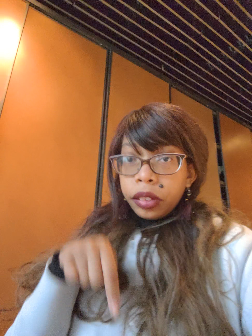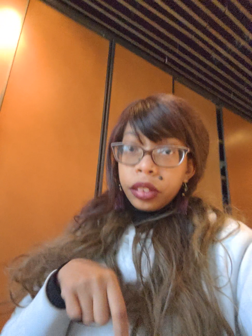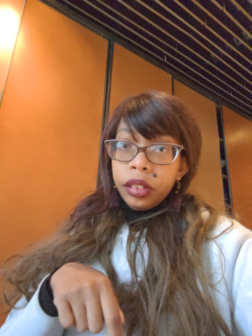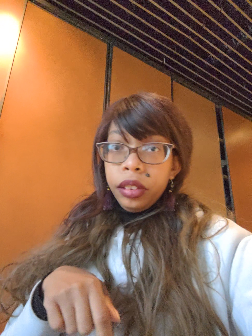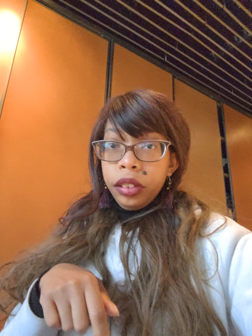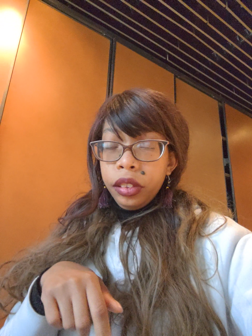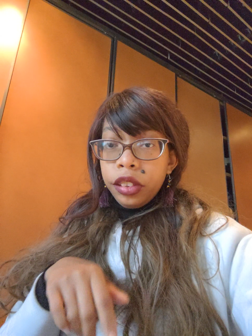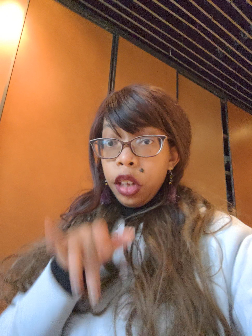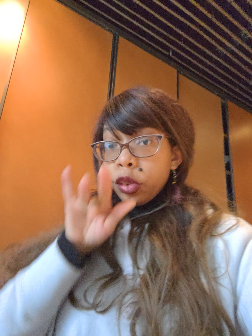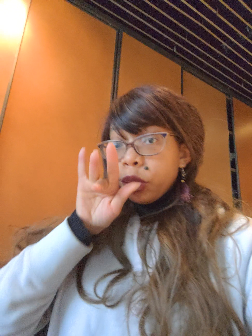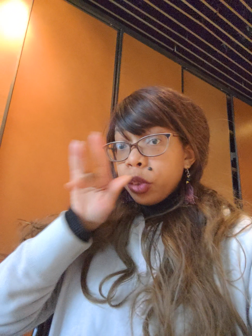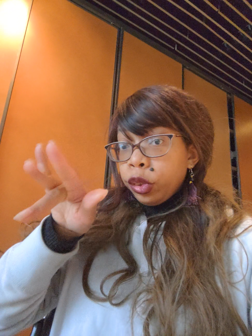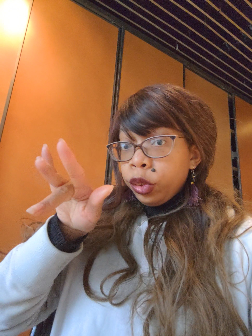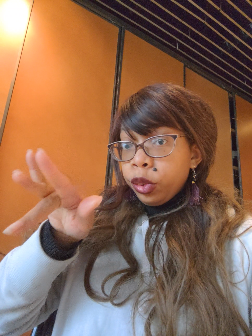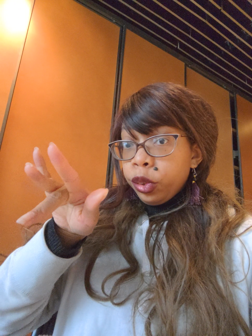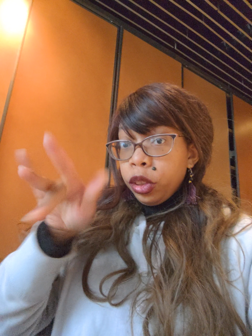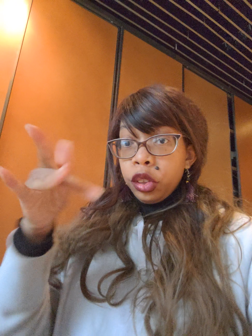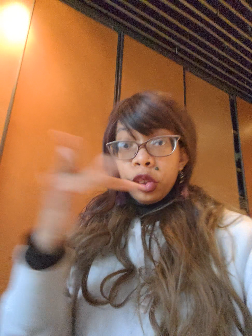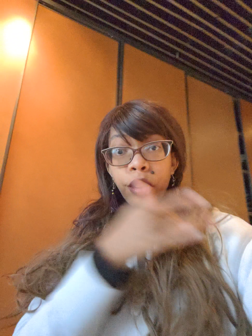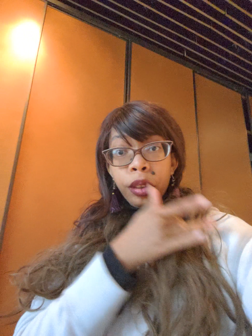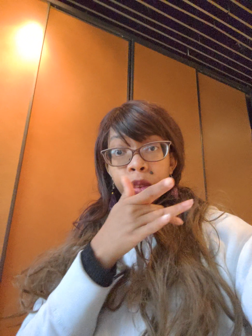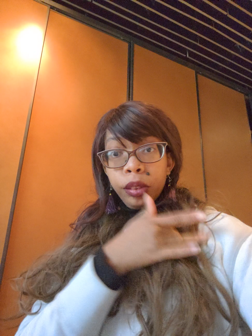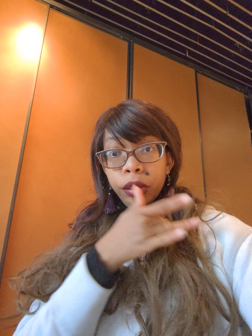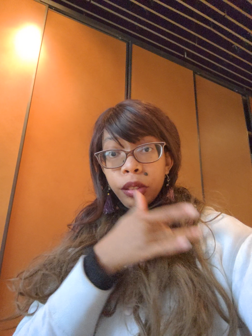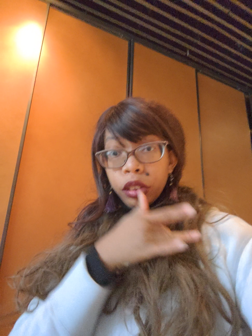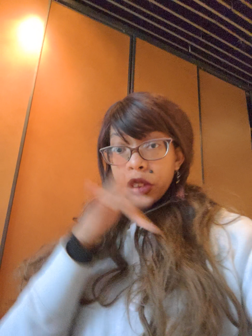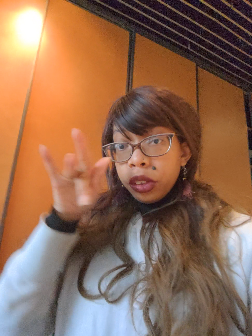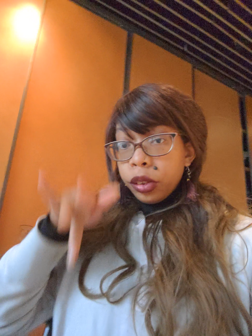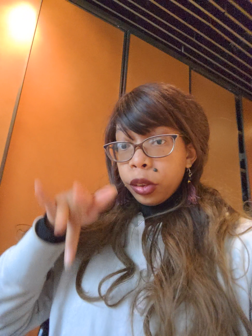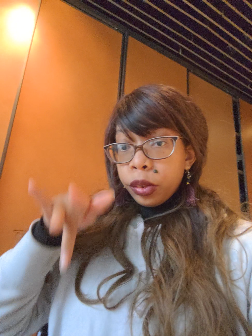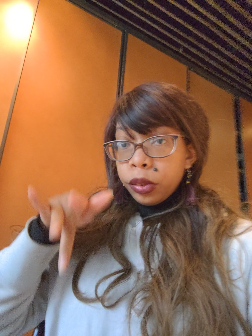touch